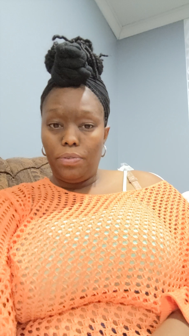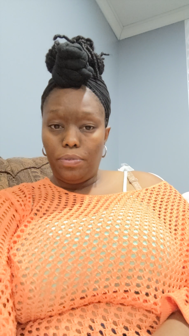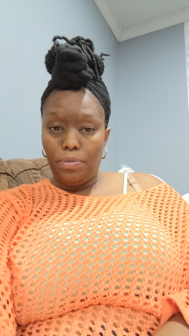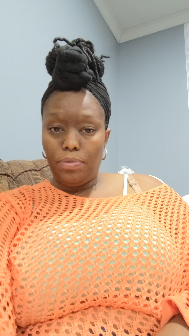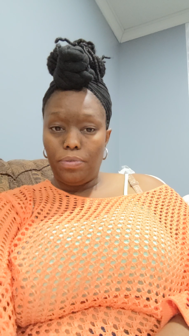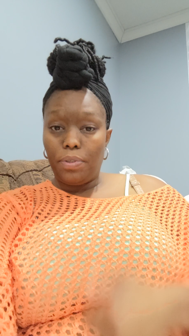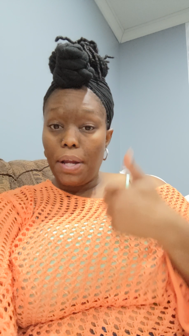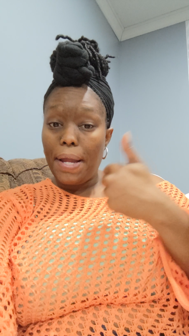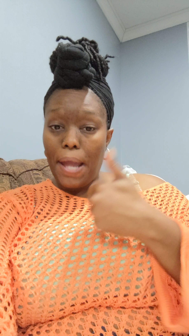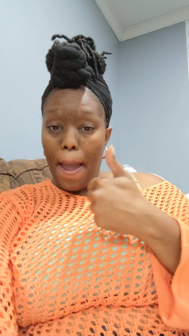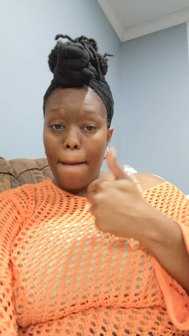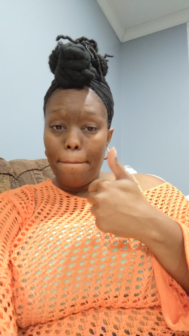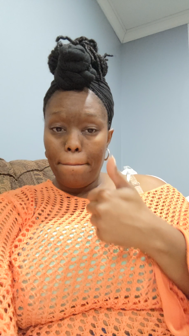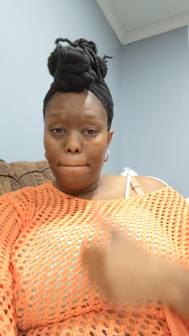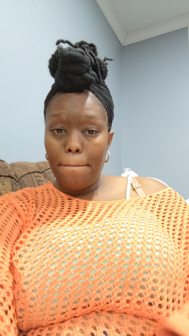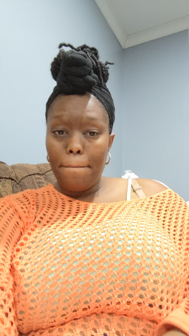game